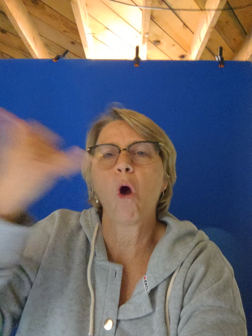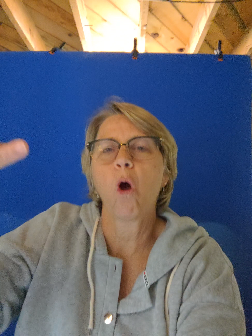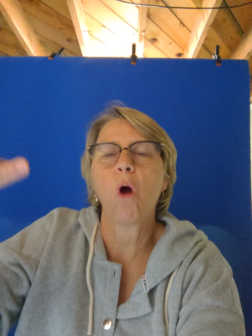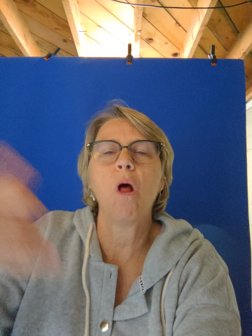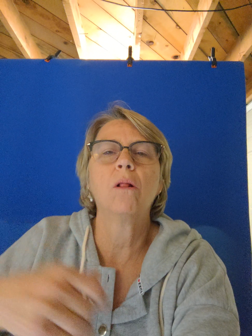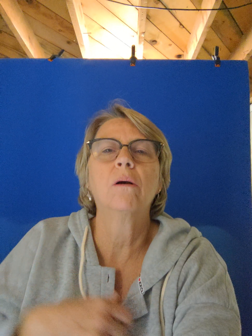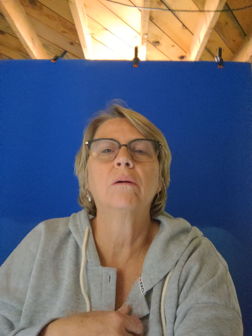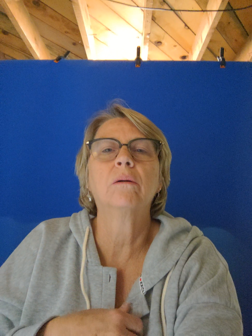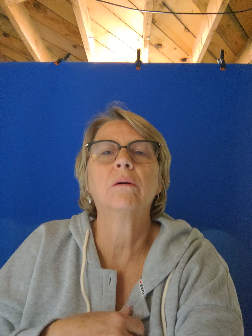call on the phone